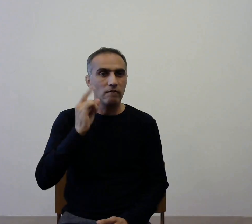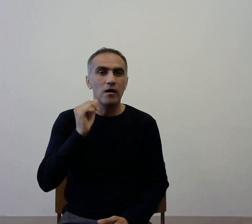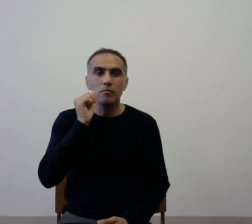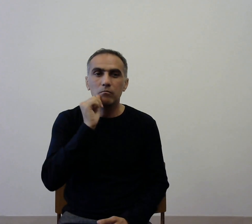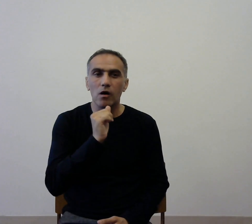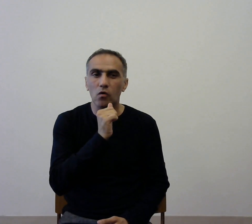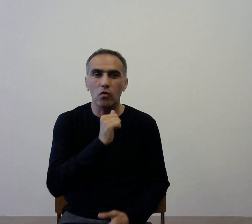parol